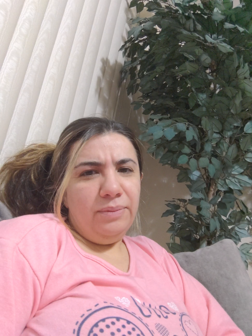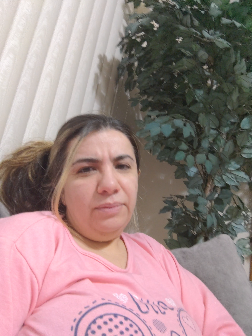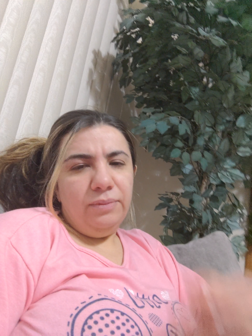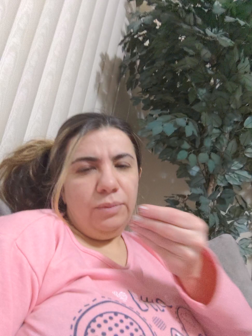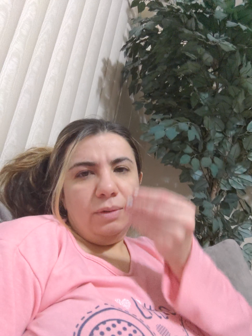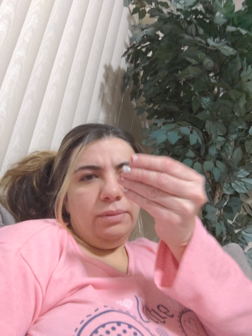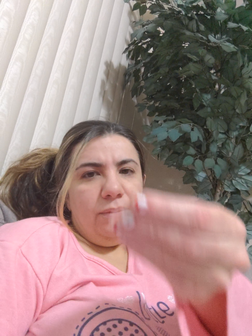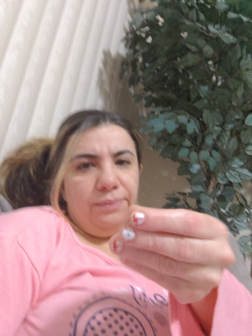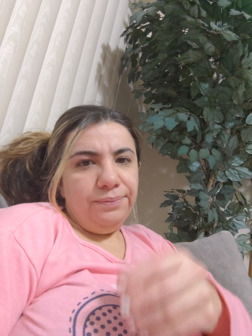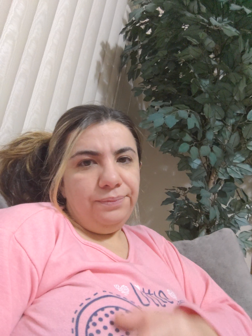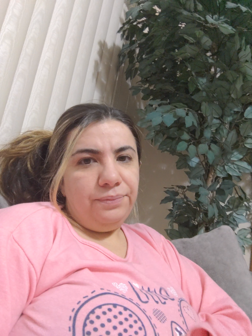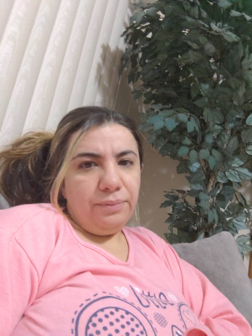give